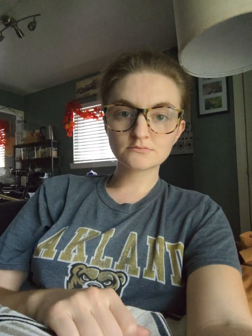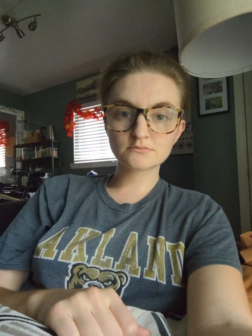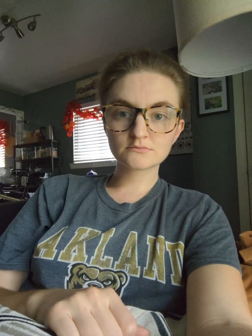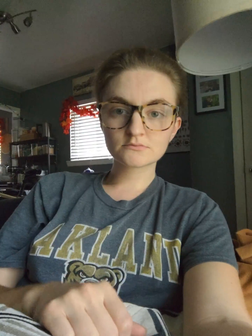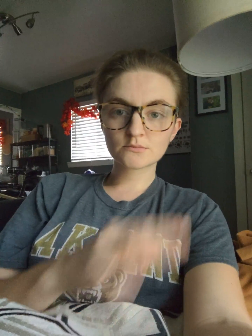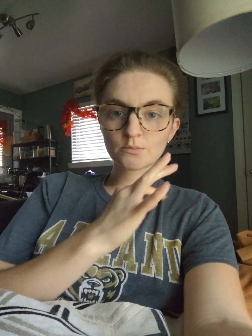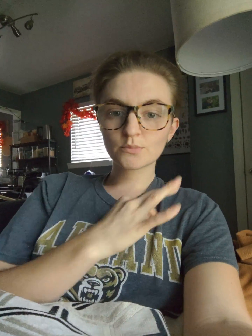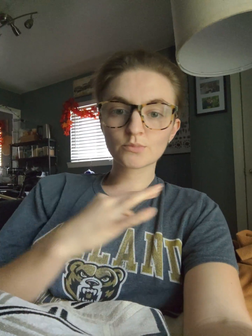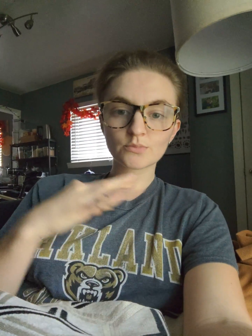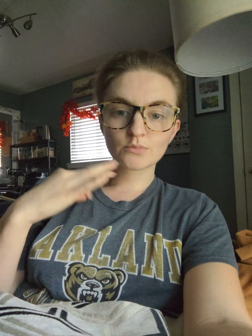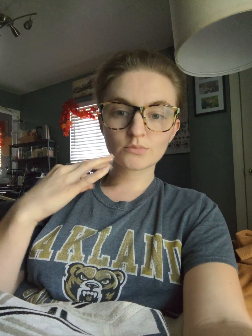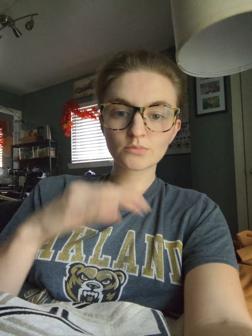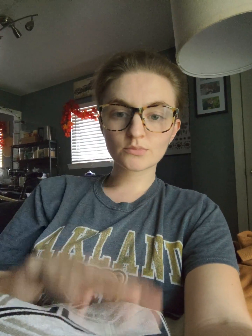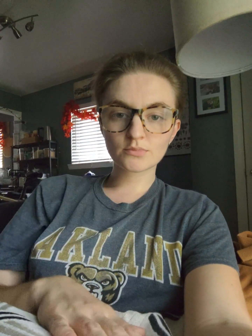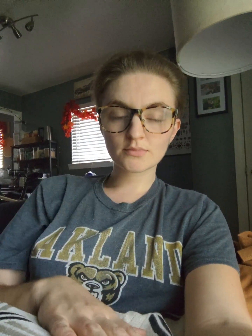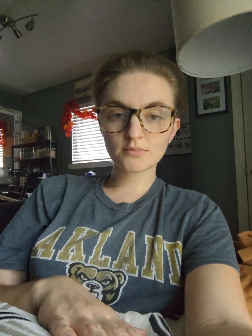beads